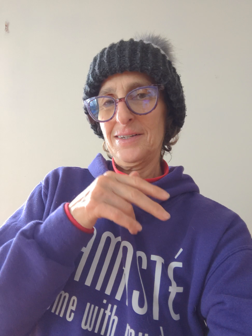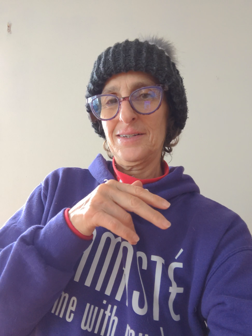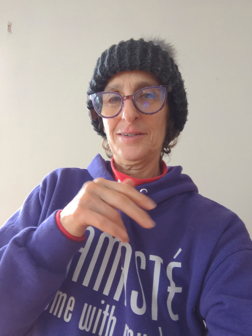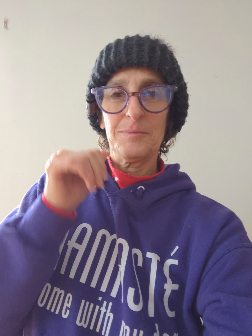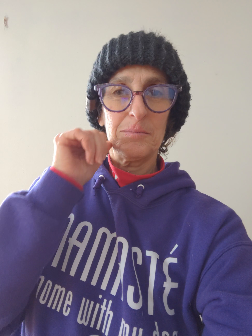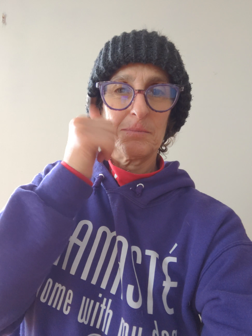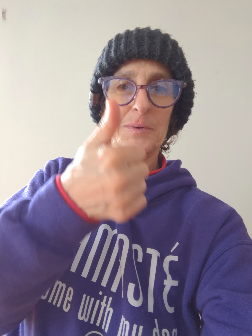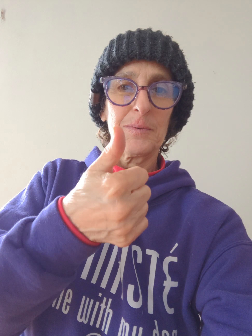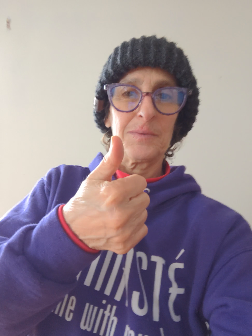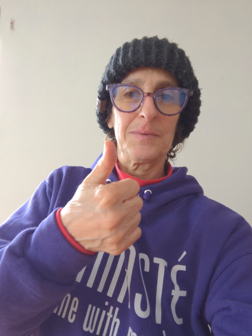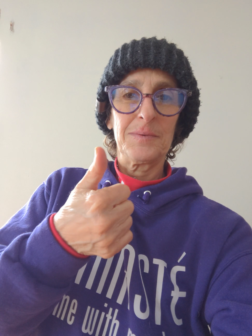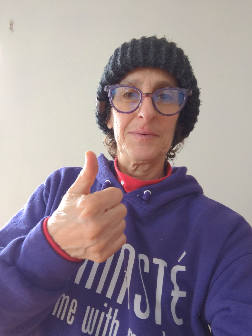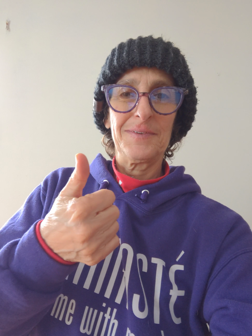tomorrow